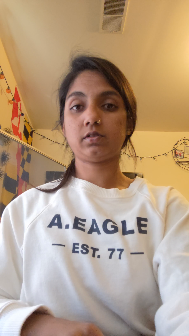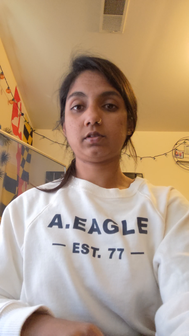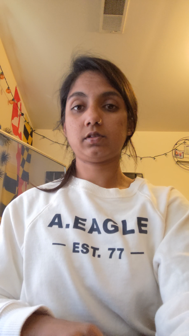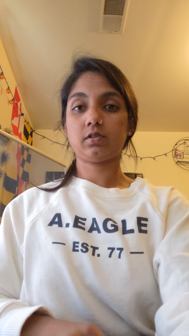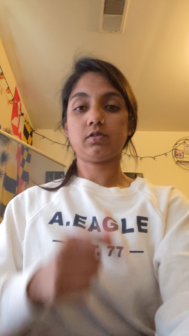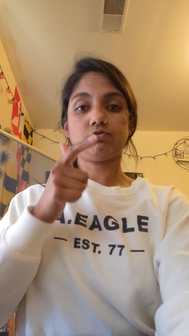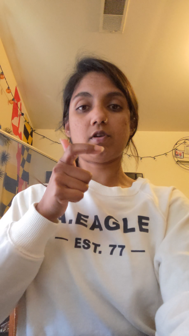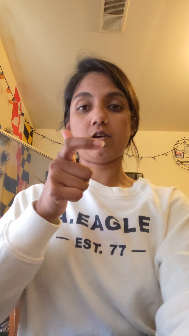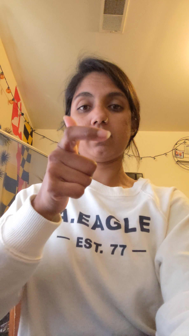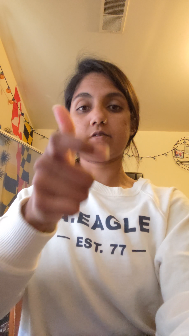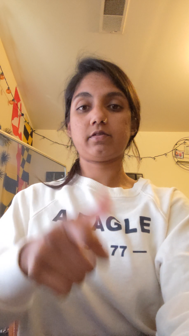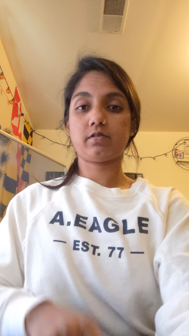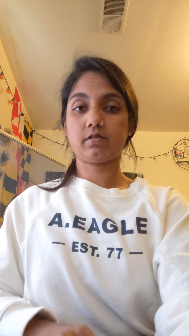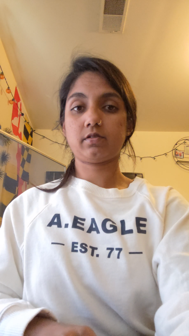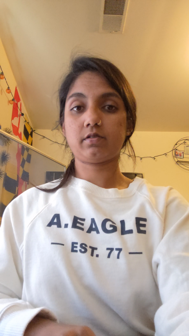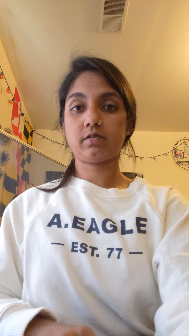run